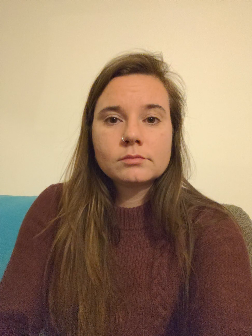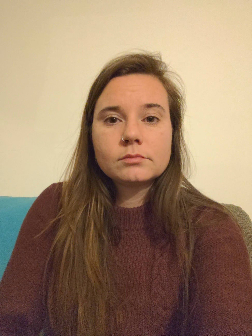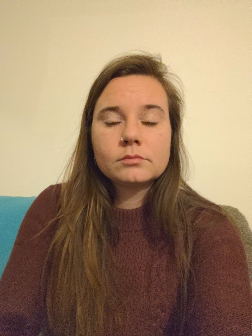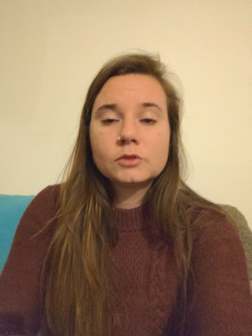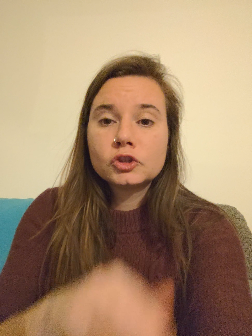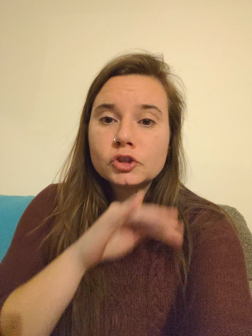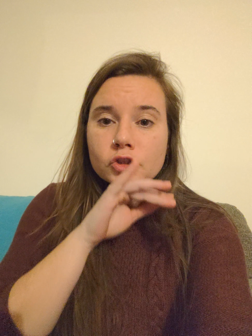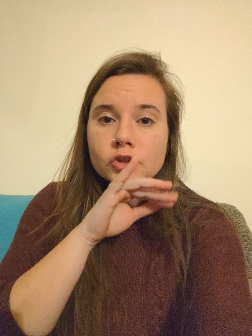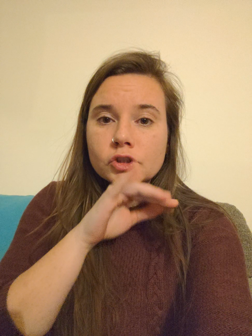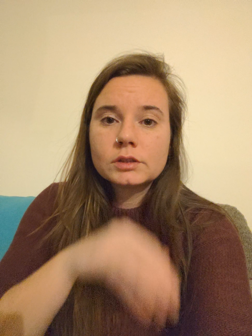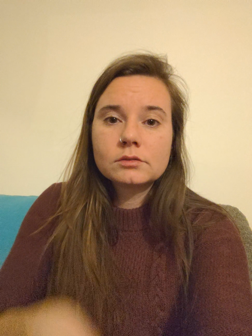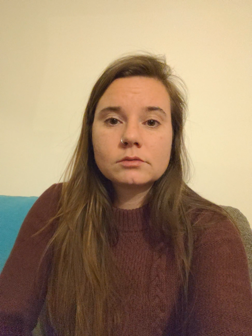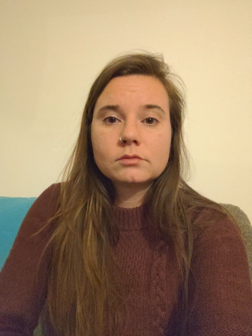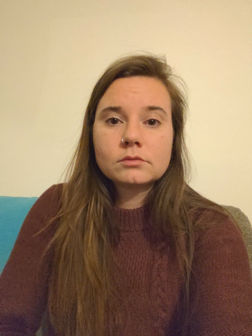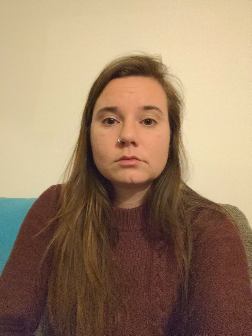dirty